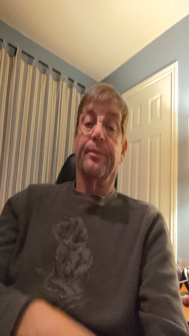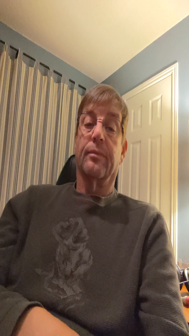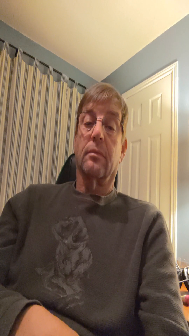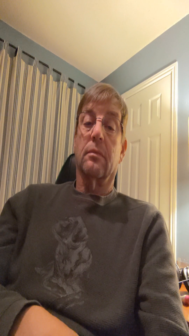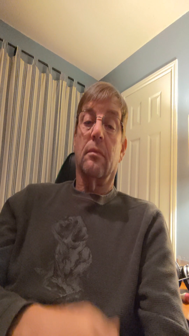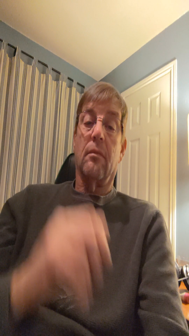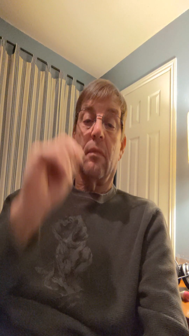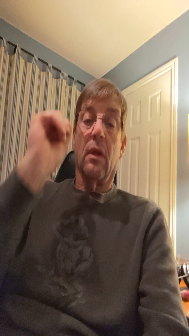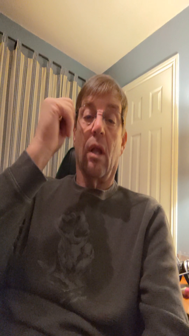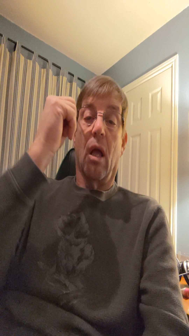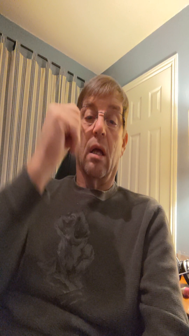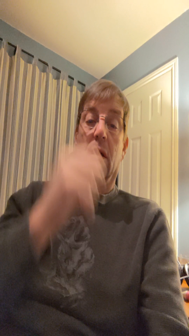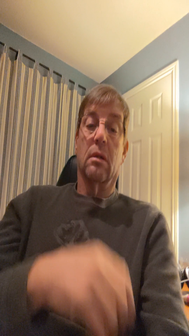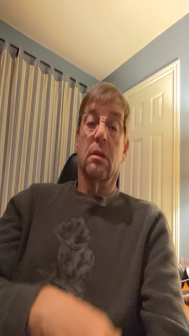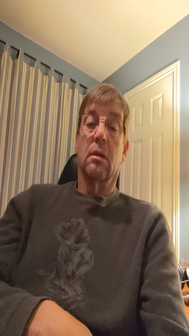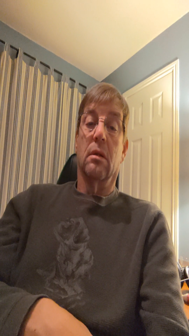aunt